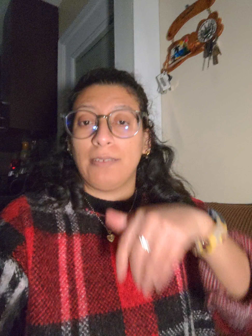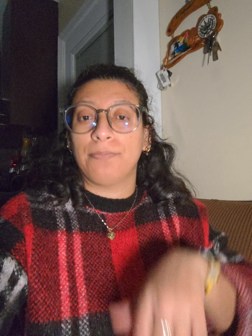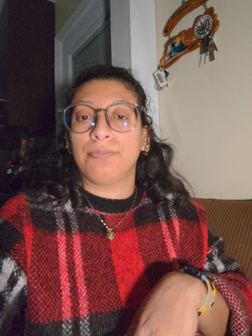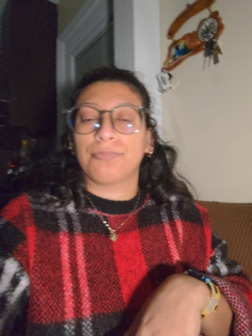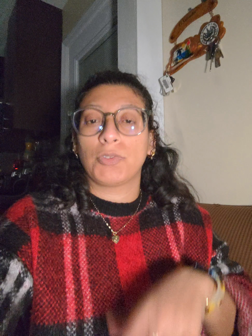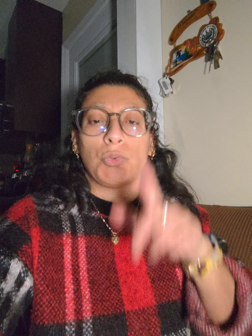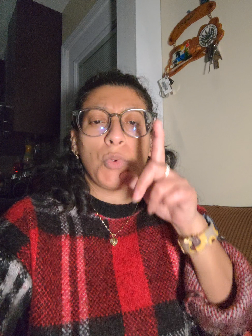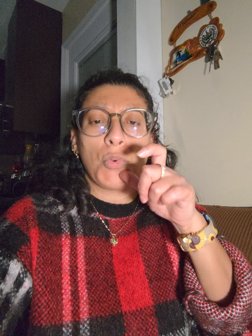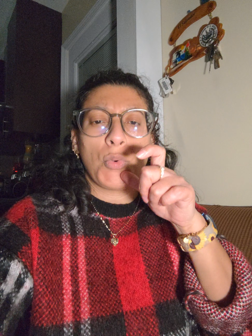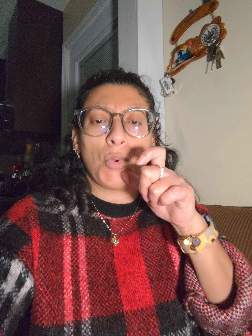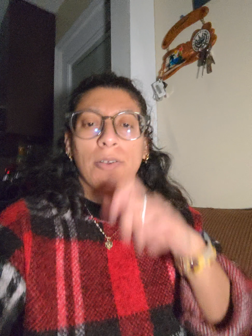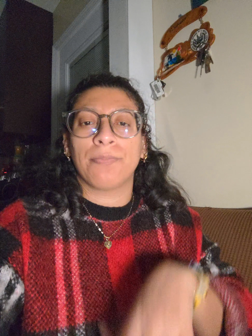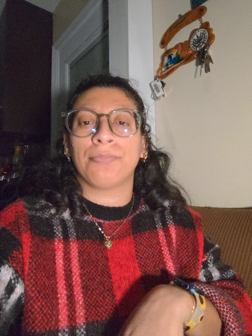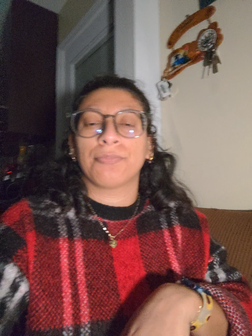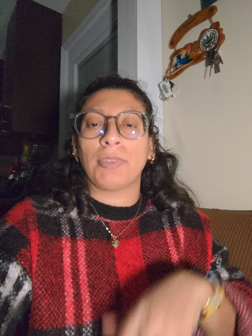who